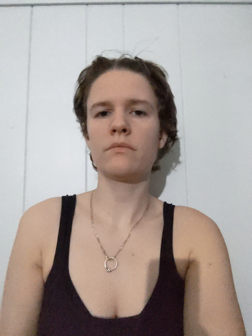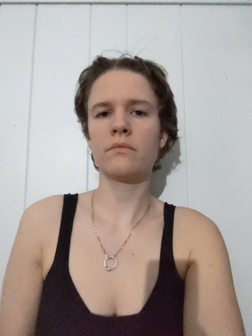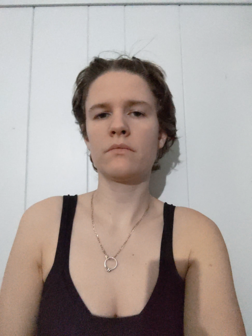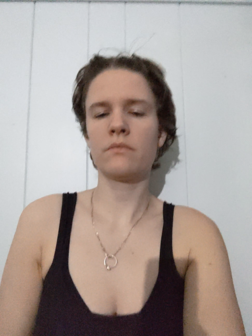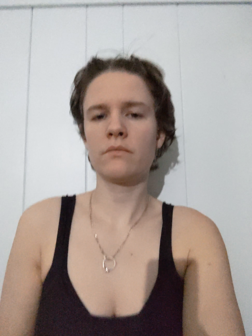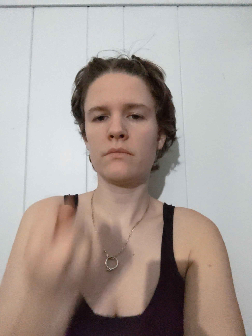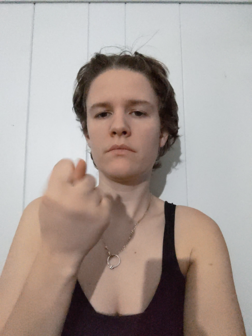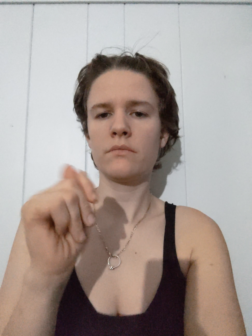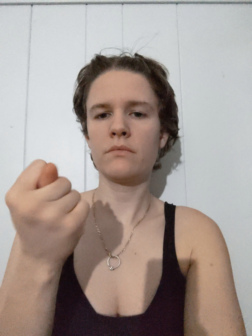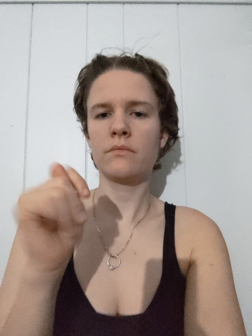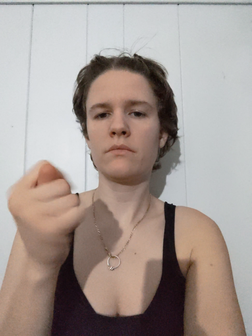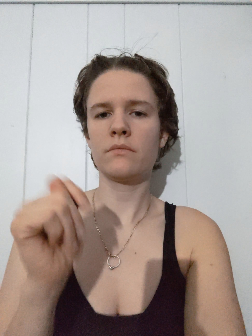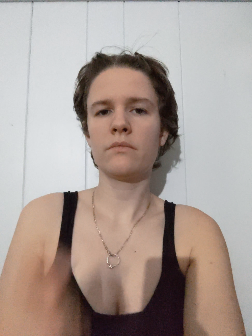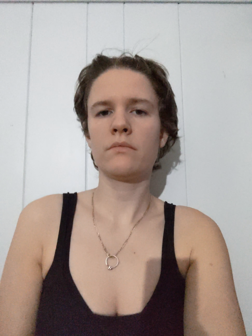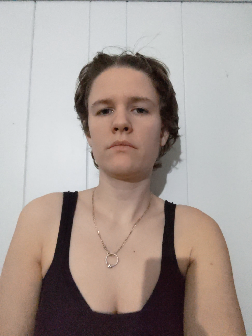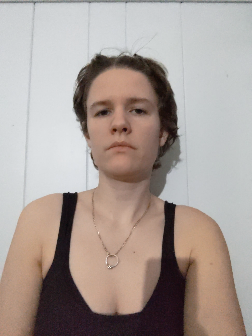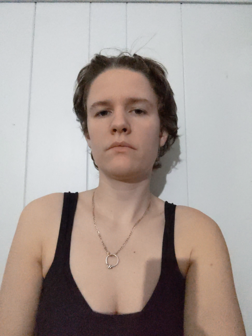toy